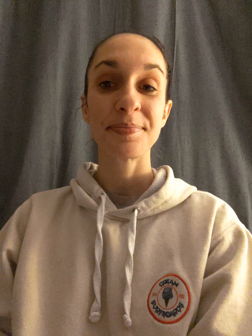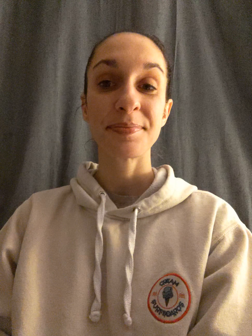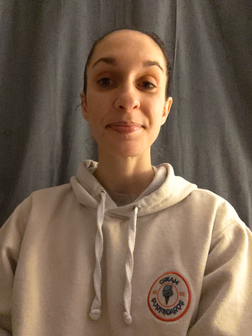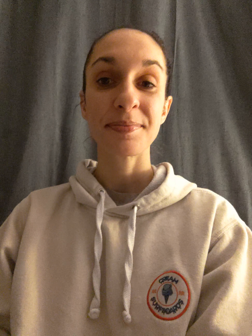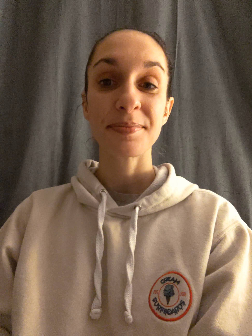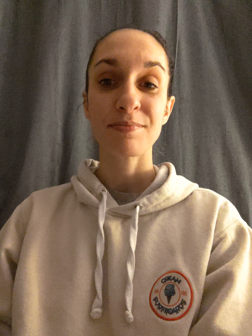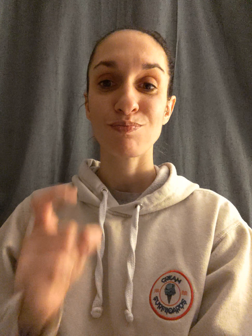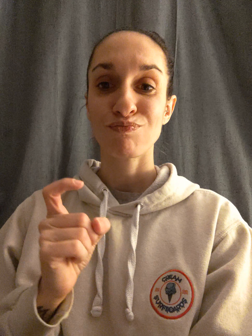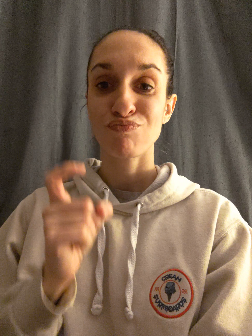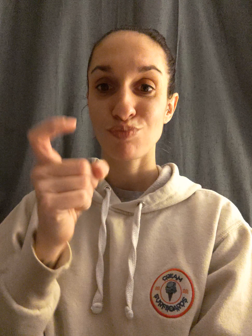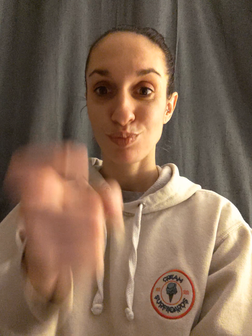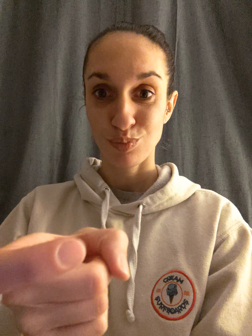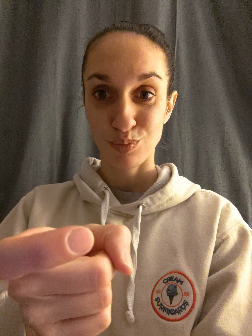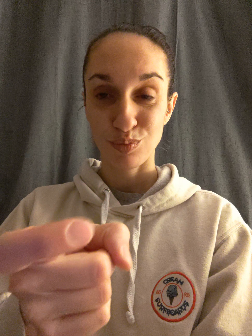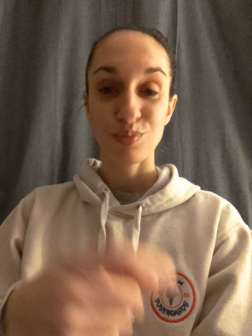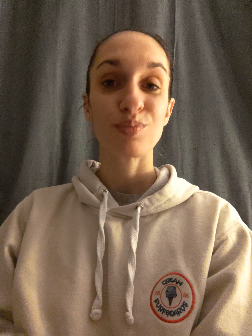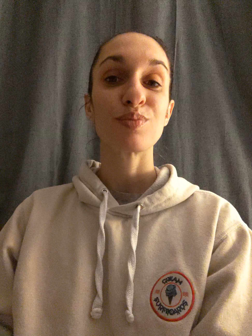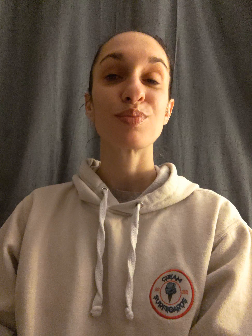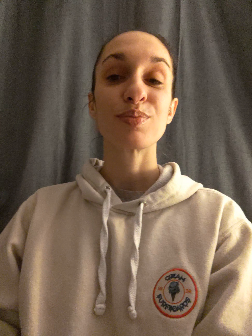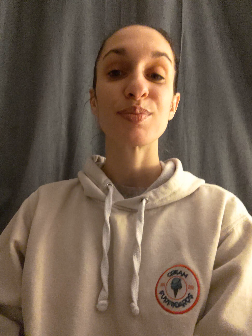give